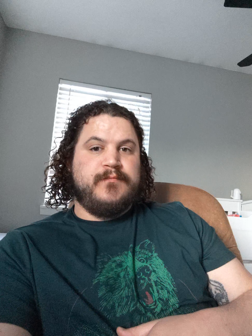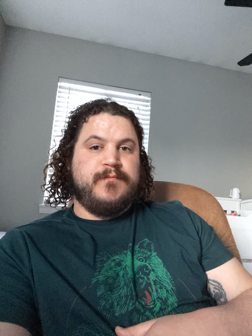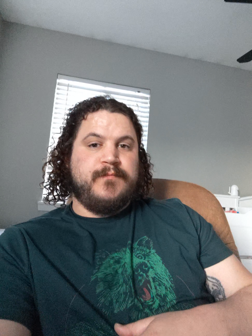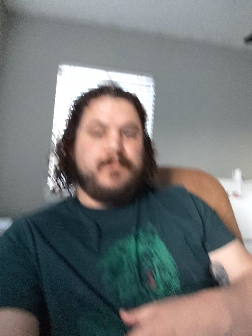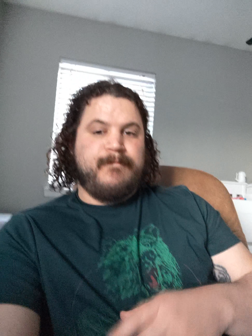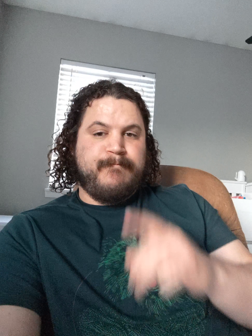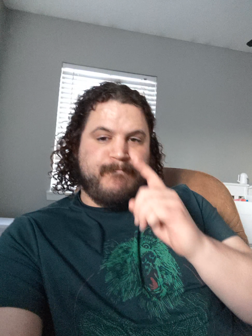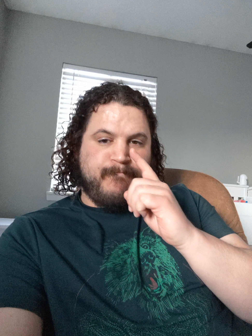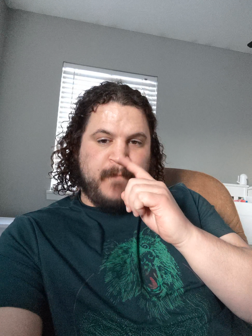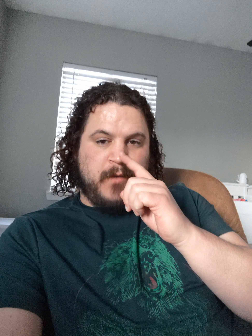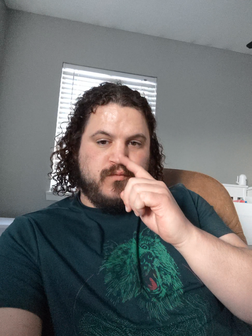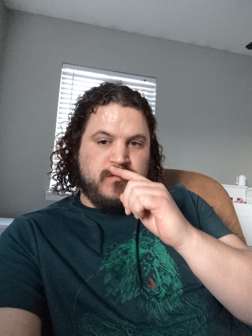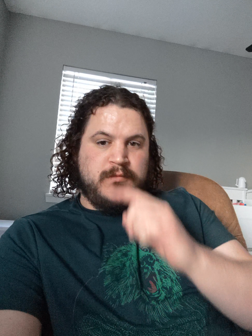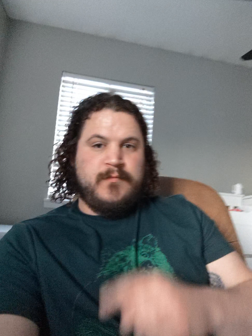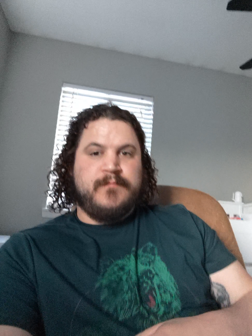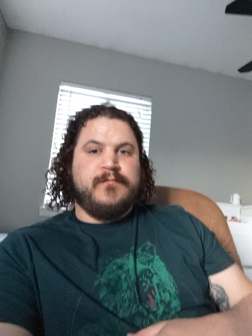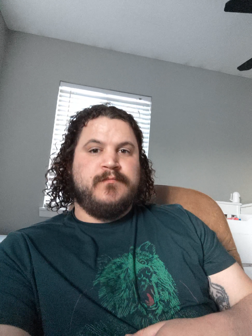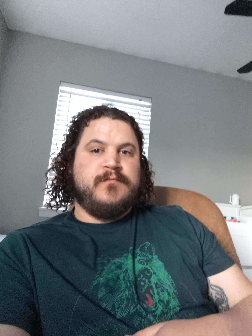mouse